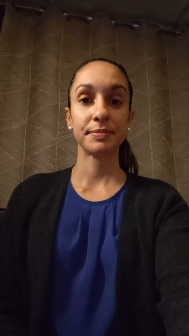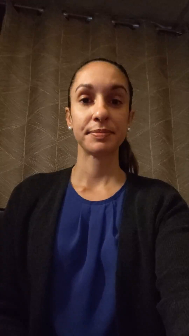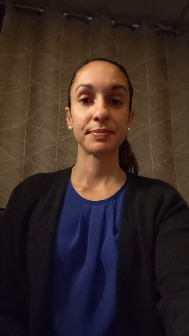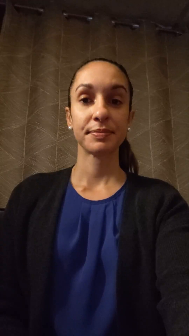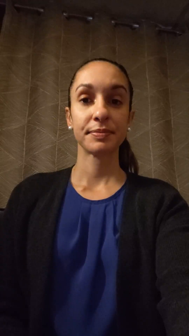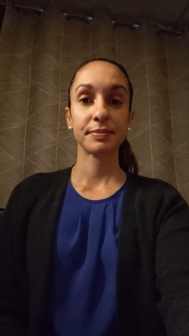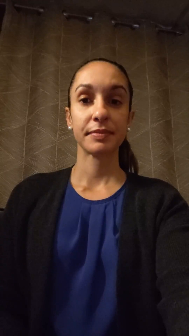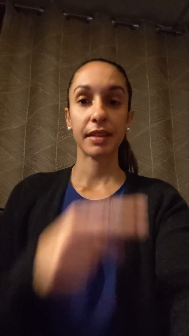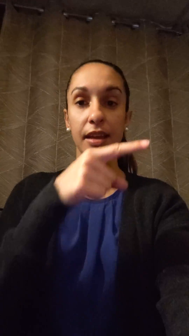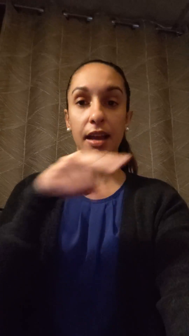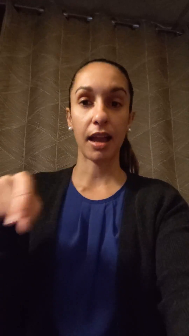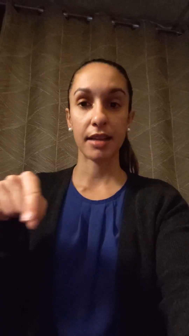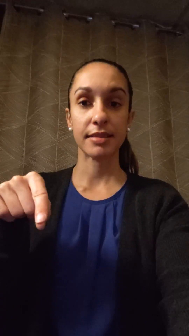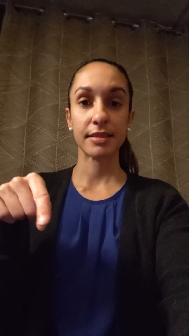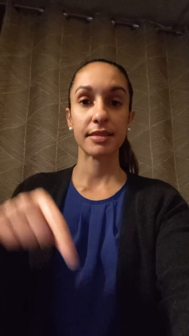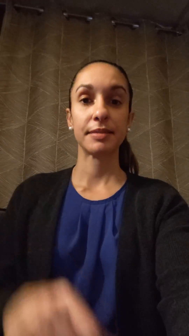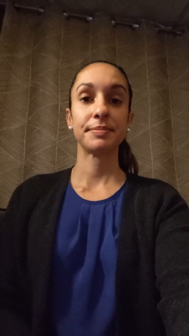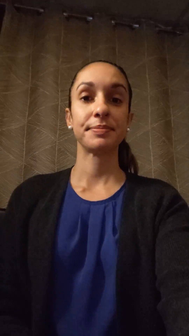cut